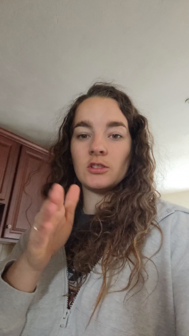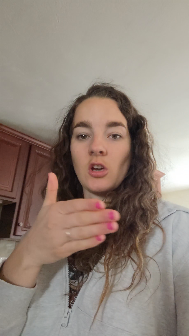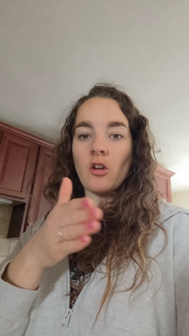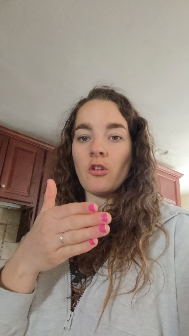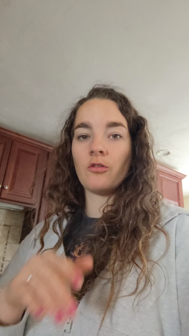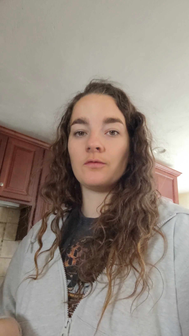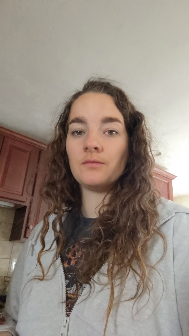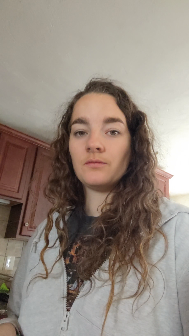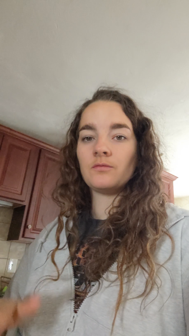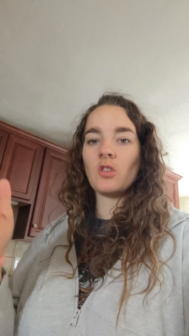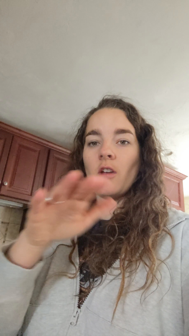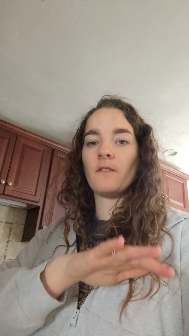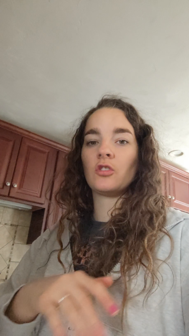cover